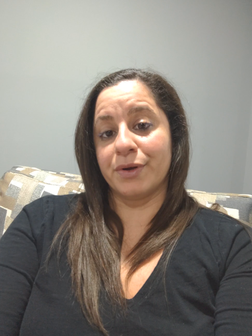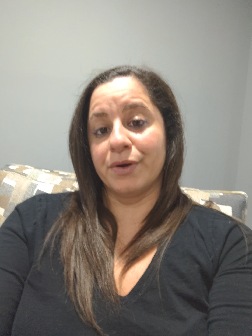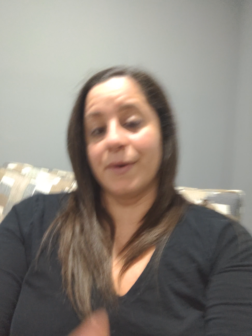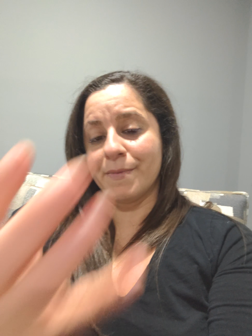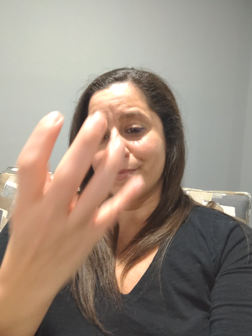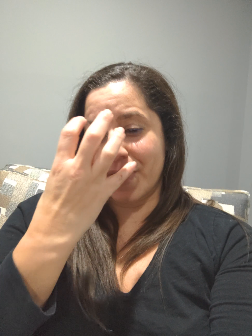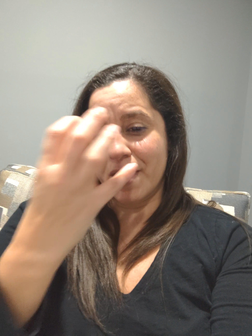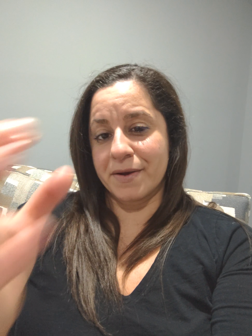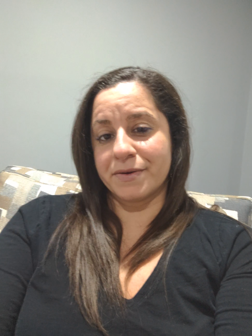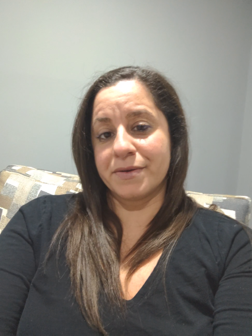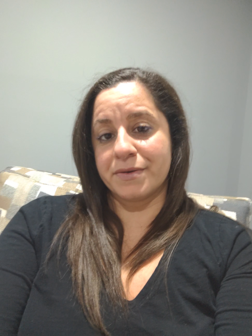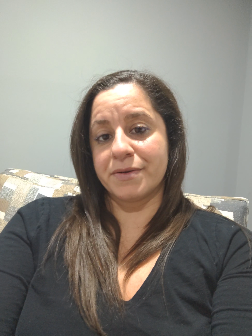mad